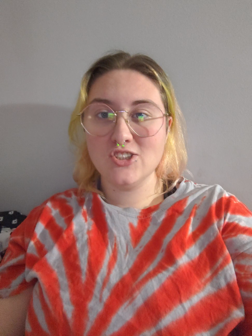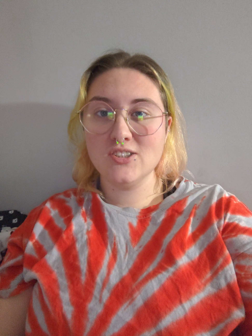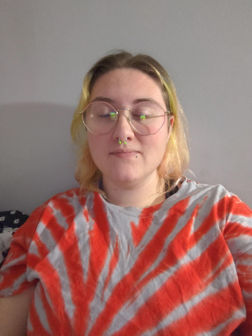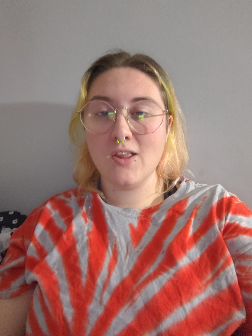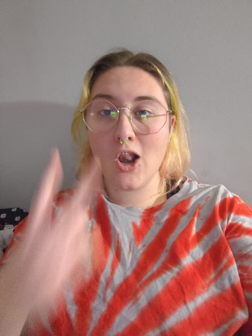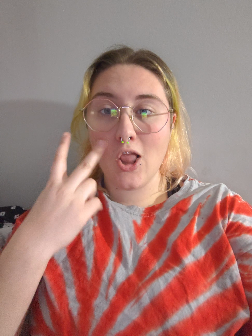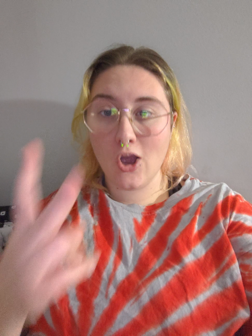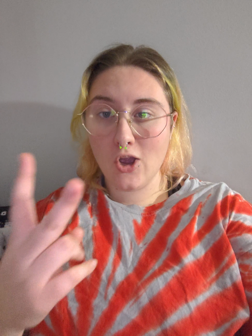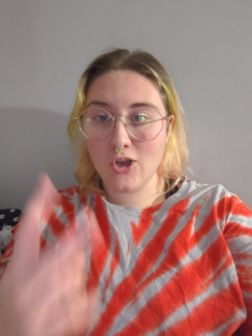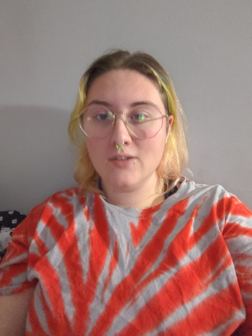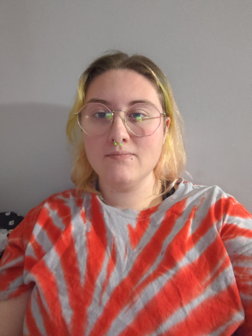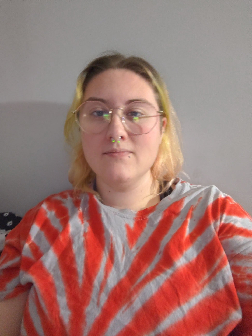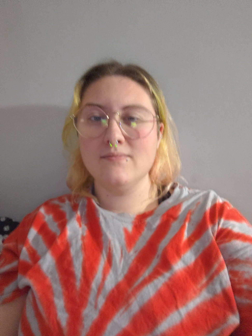look